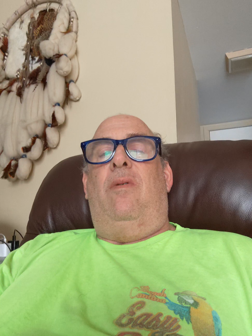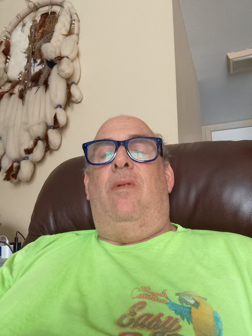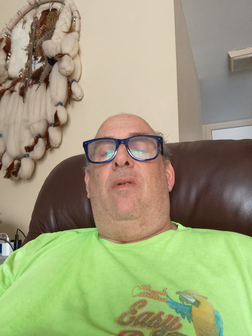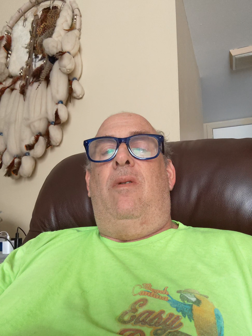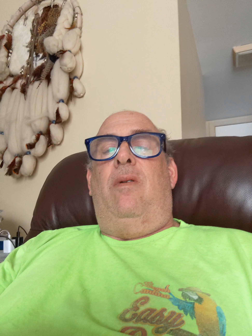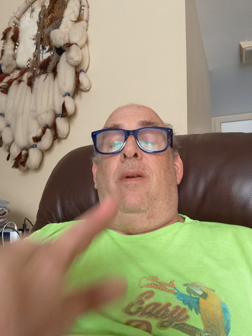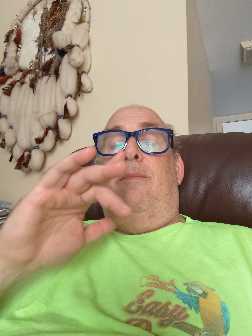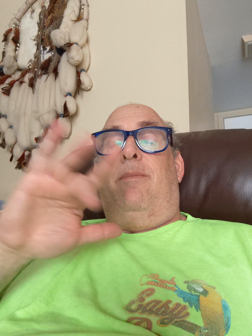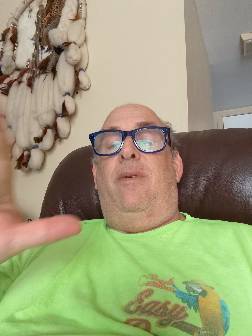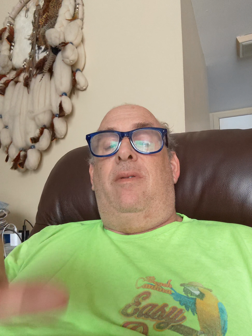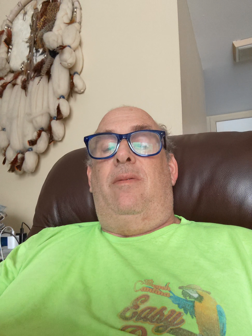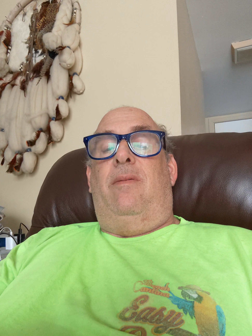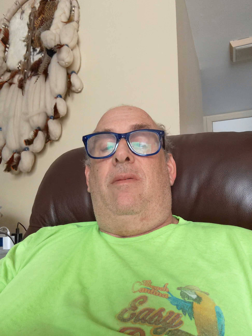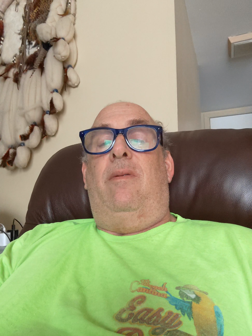empty